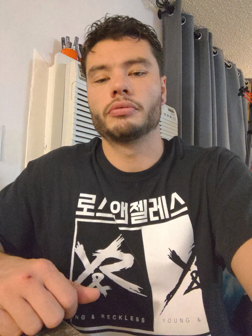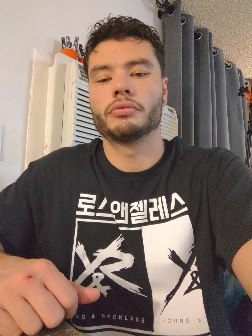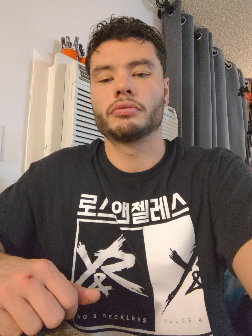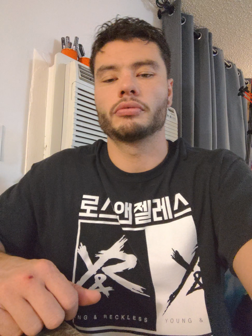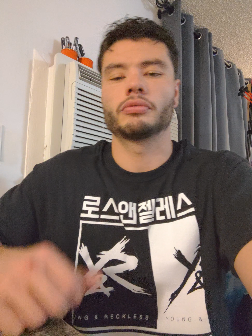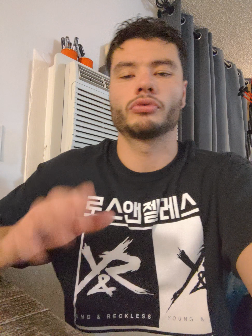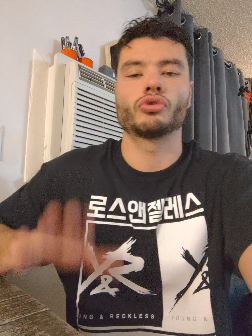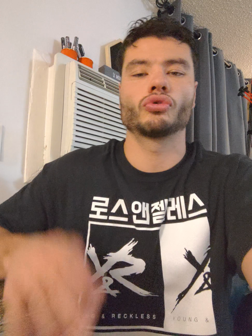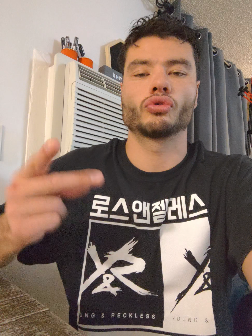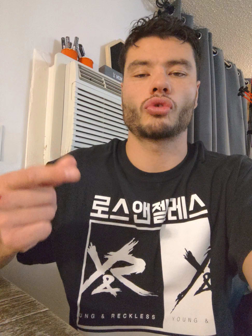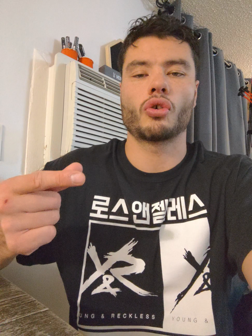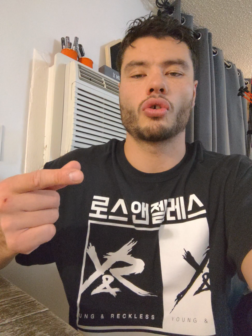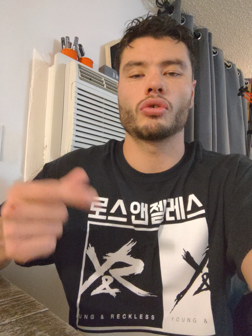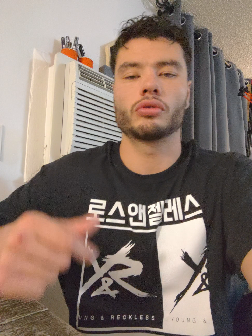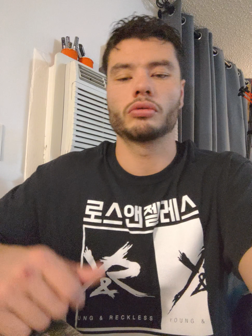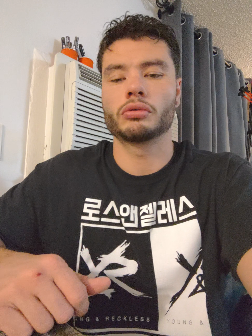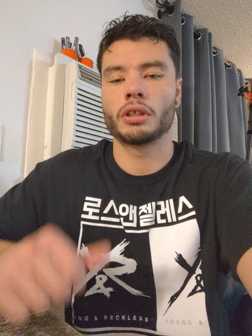dog